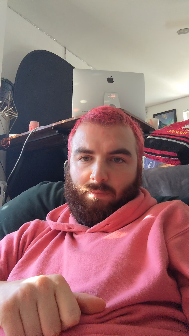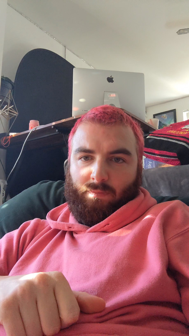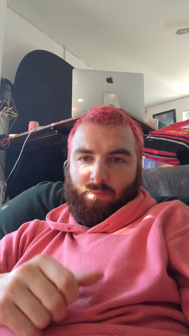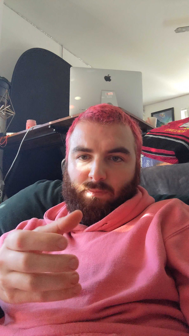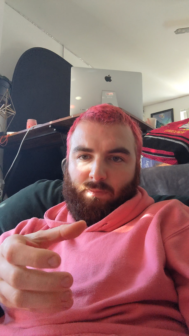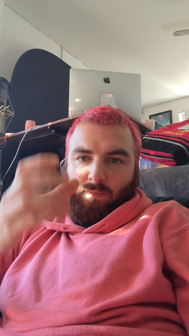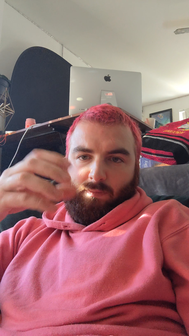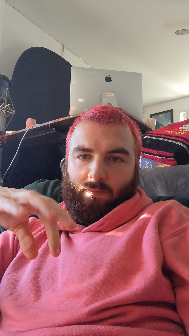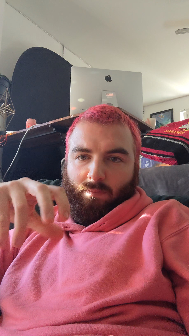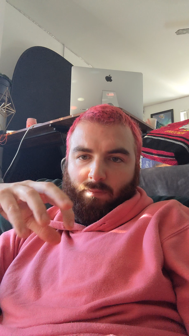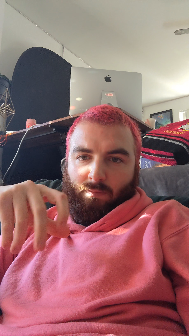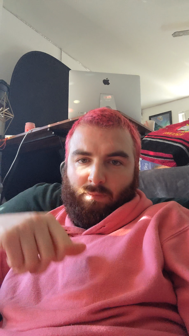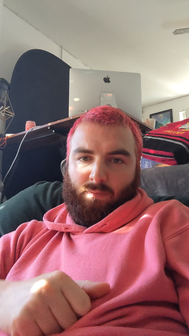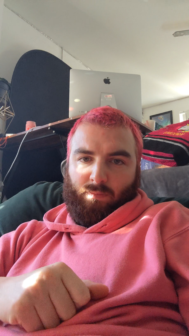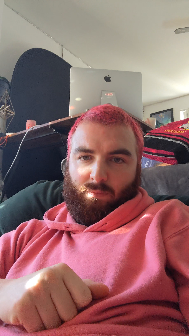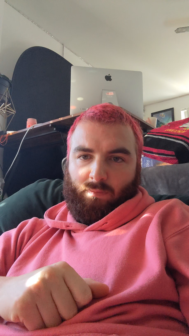jar